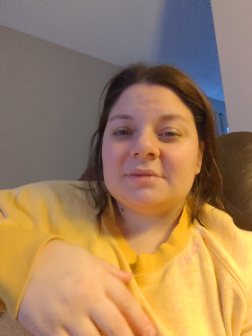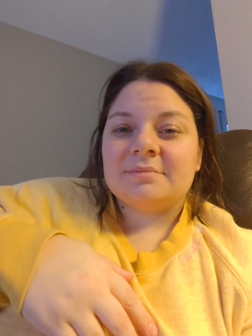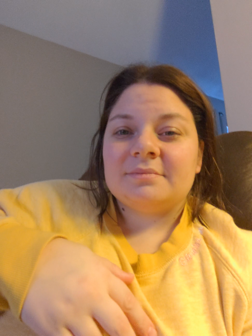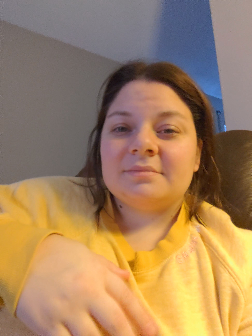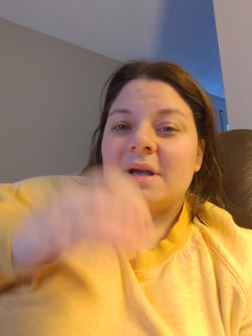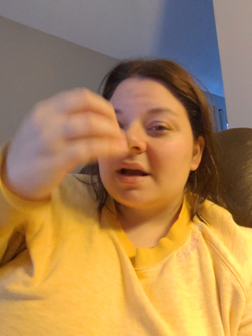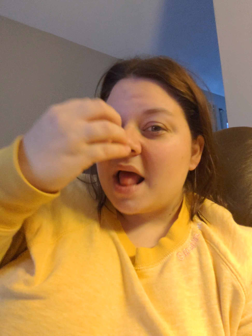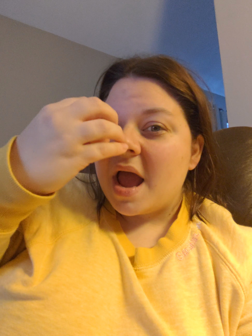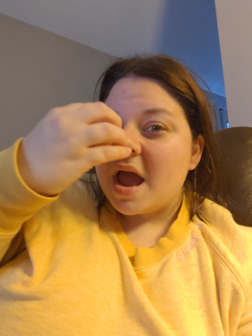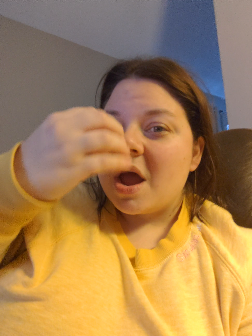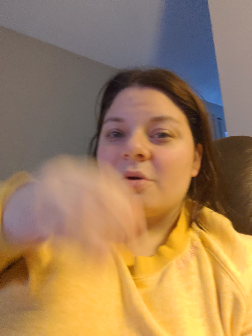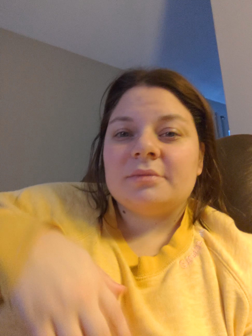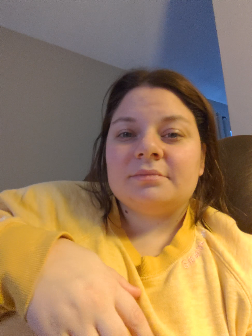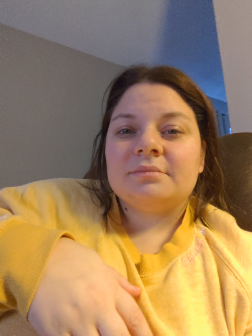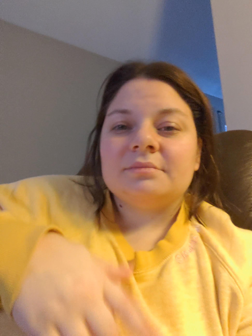clown